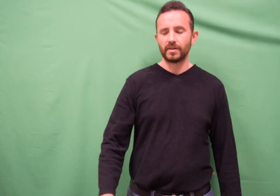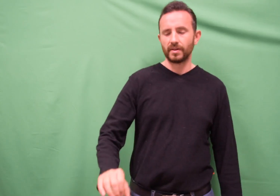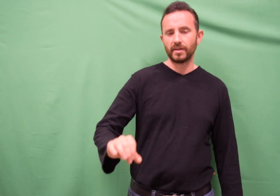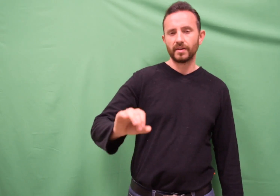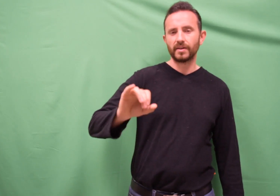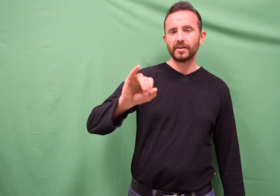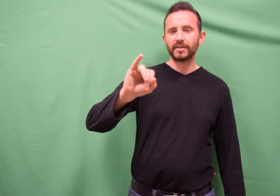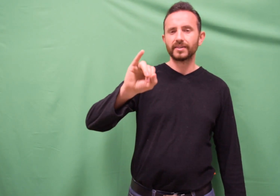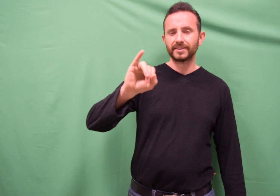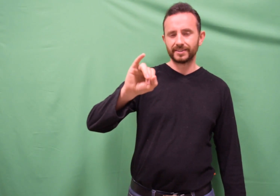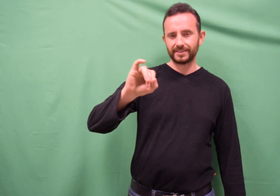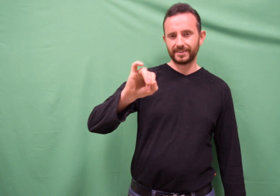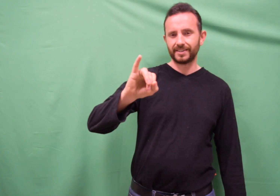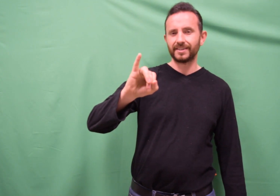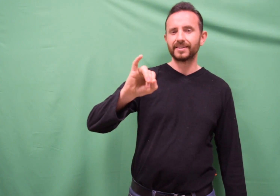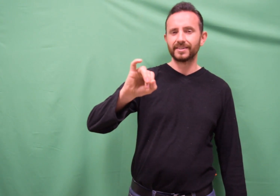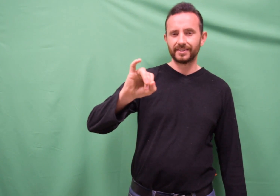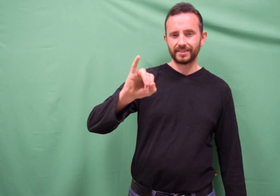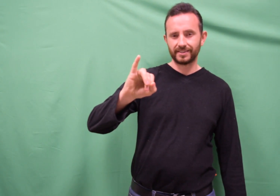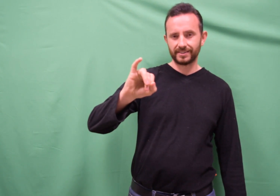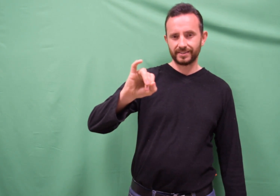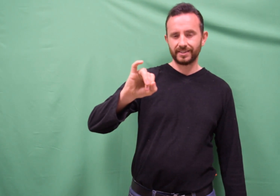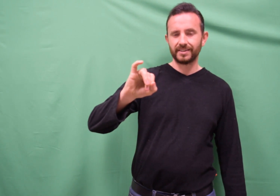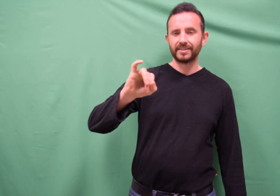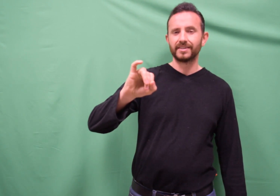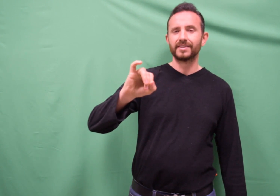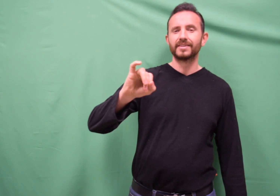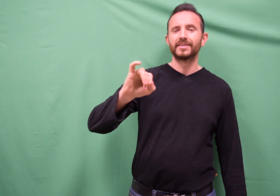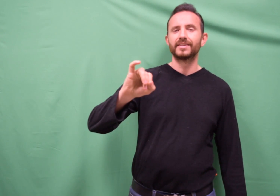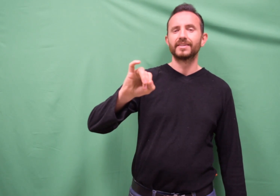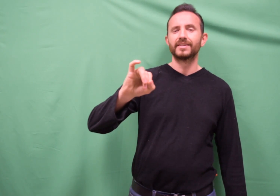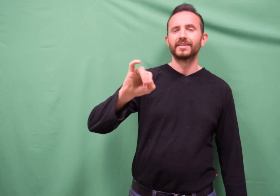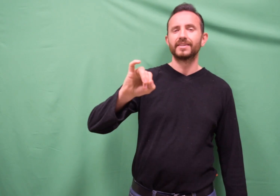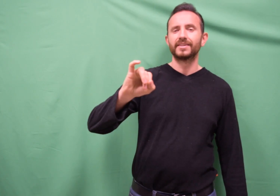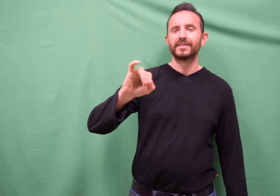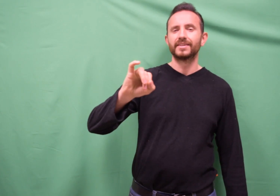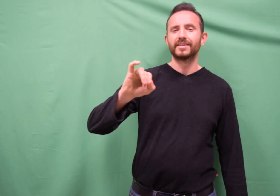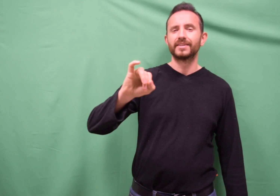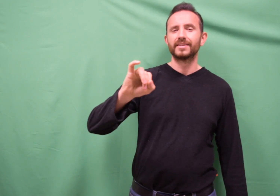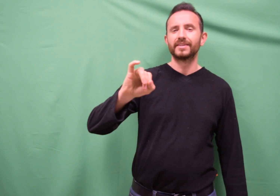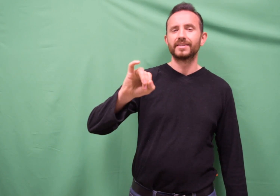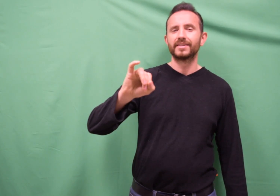sí